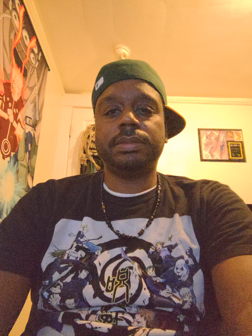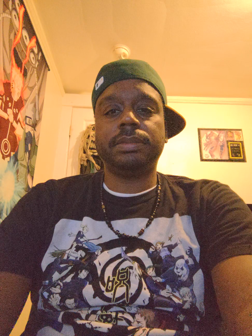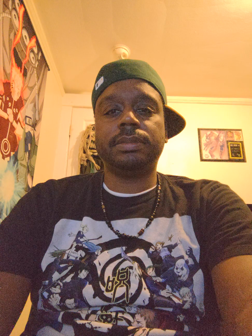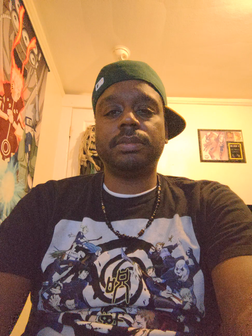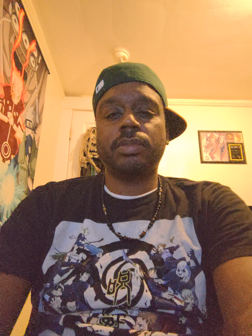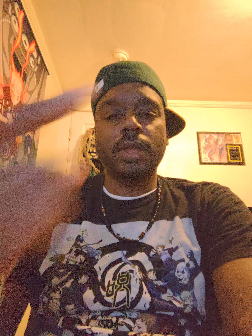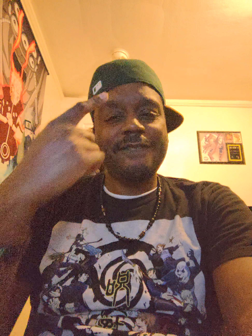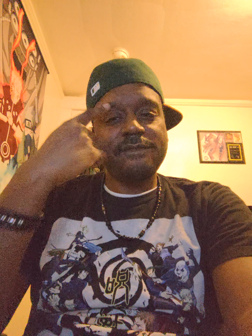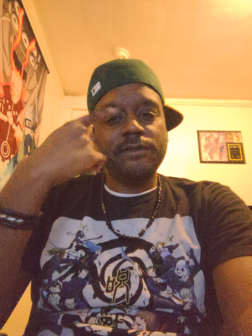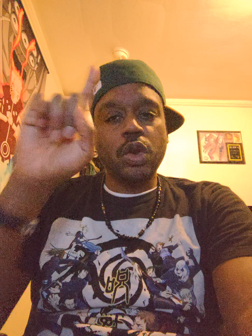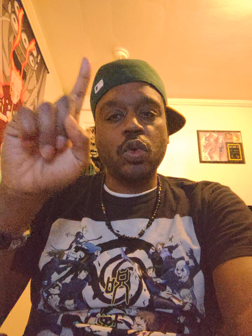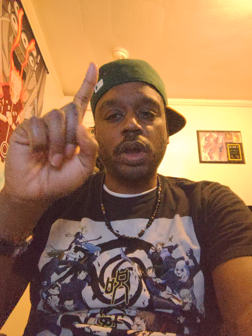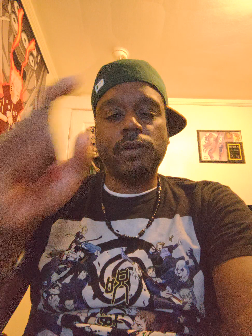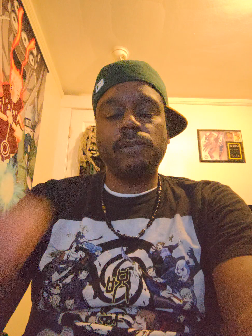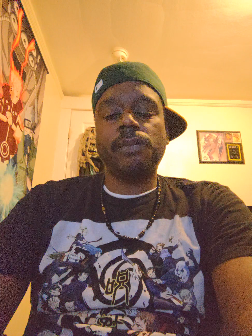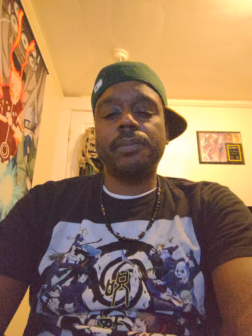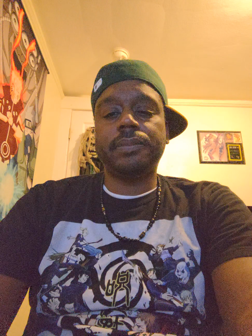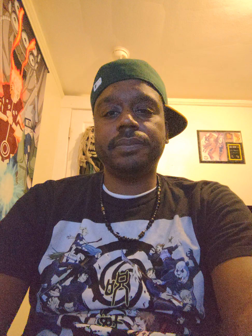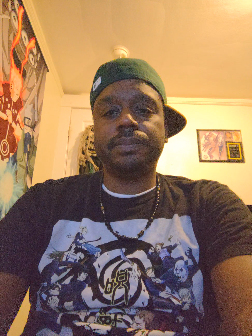for